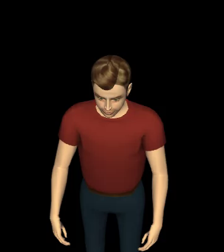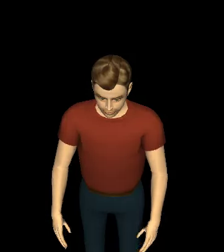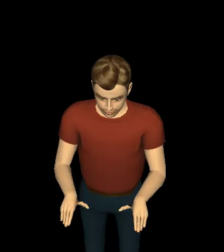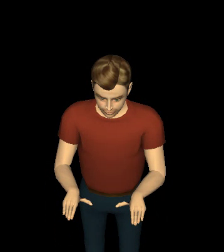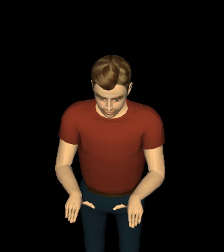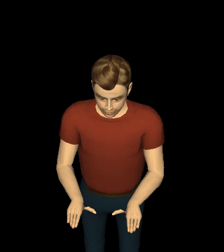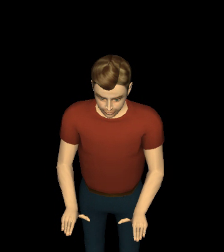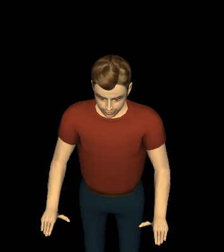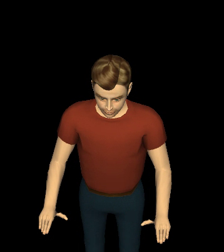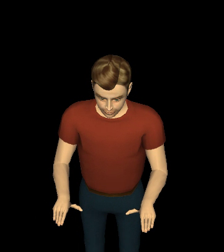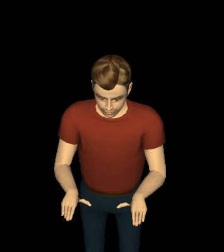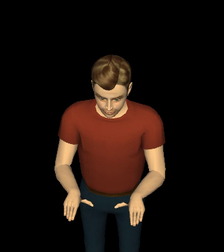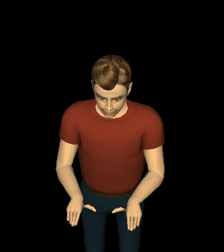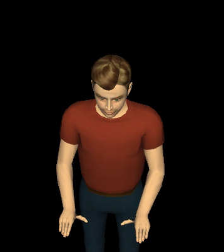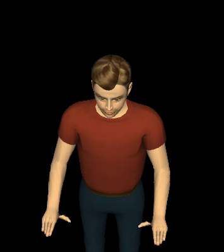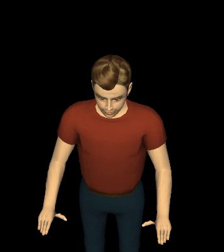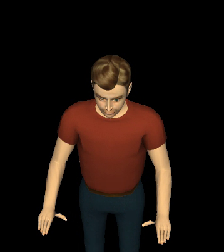ببطء